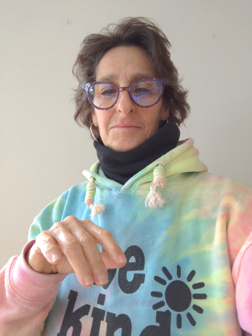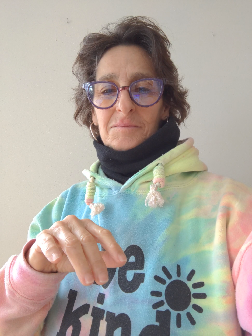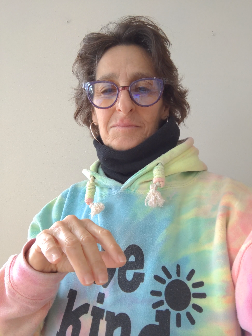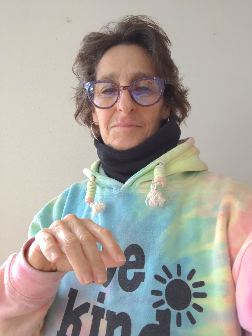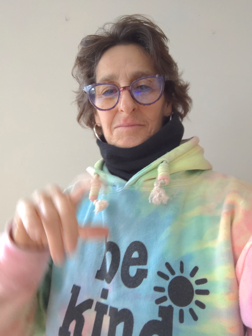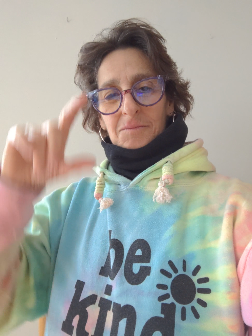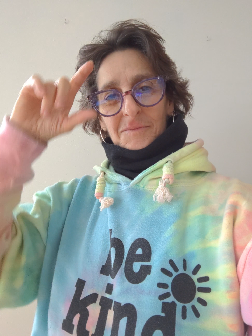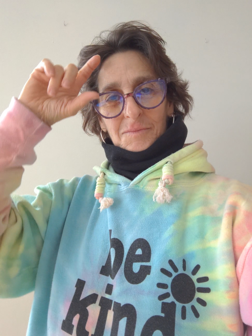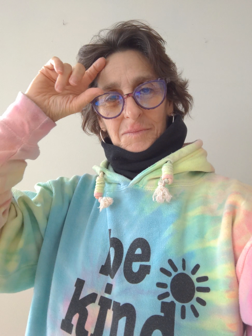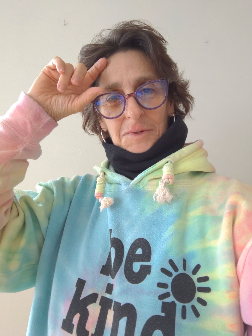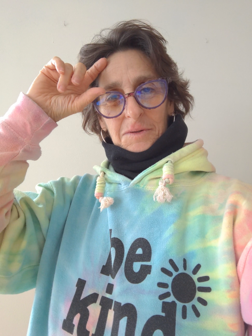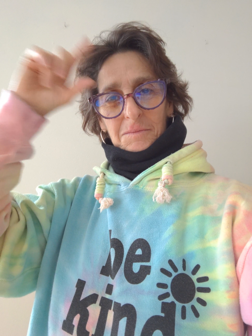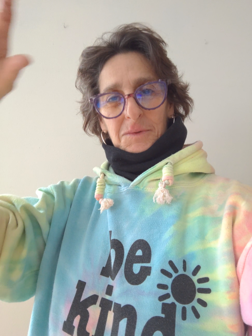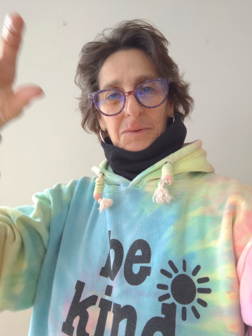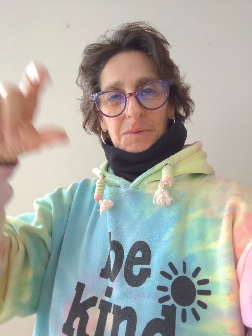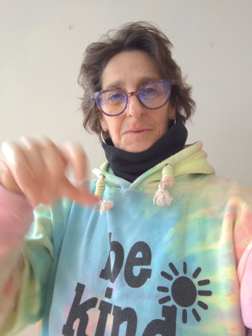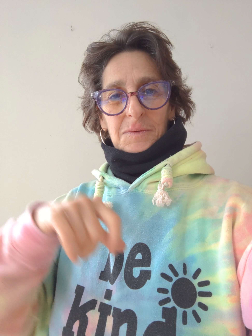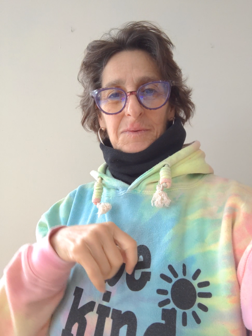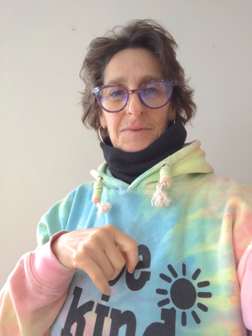moon